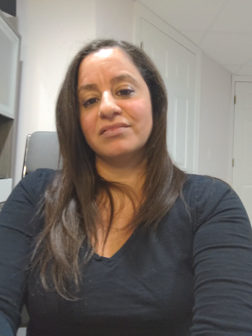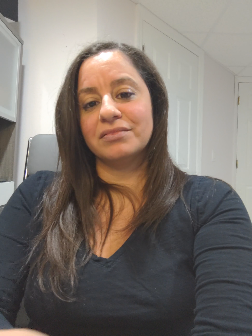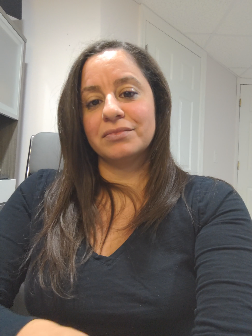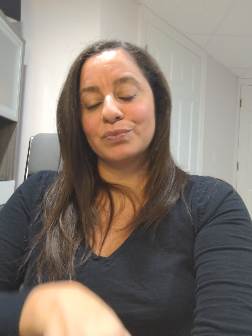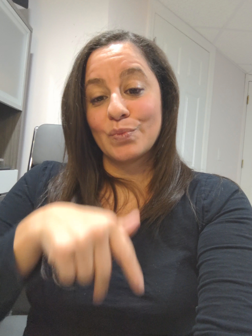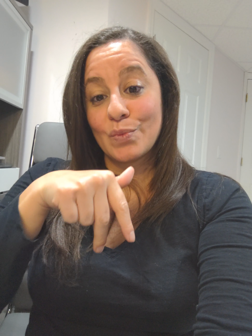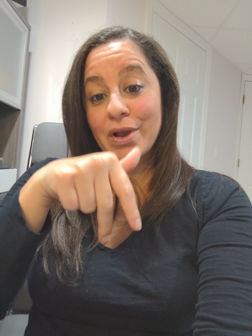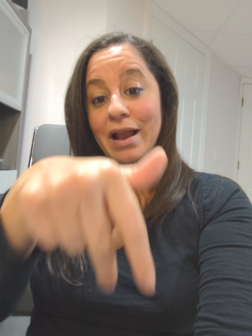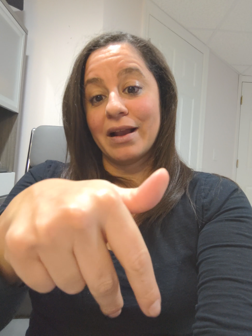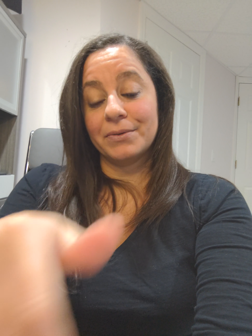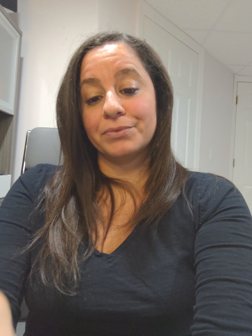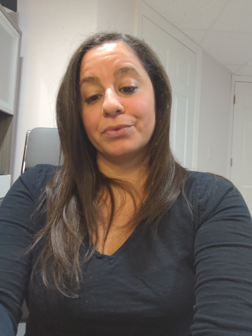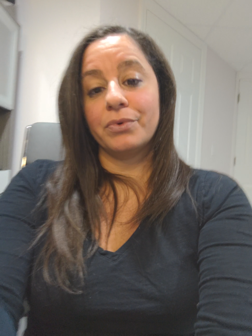ride